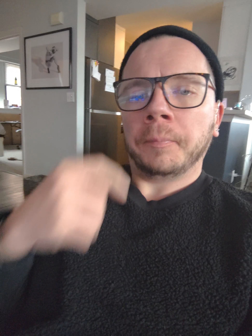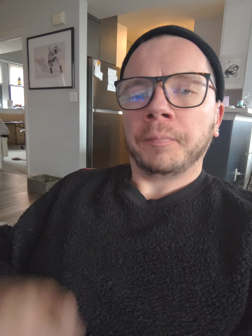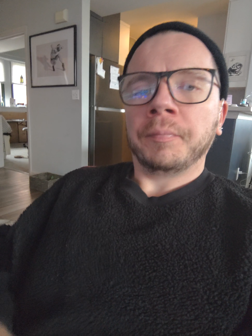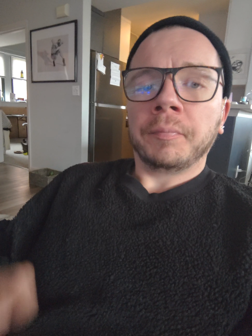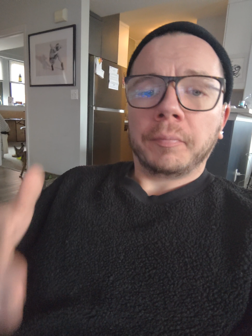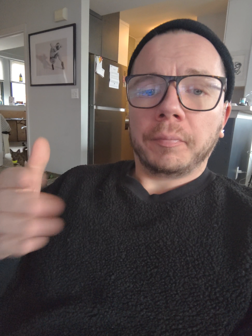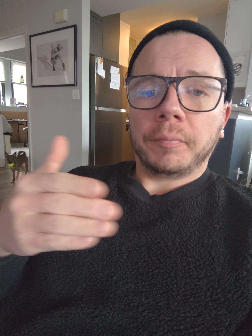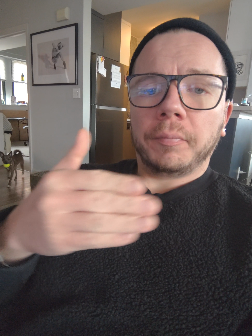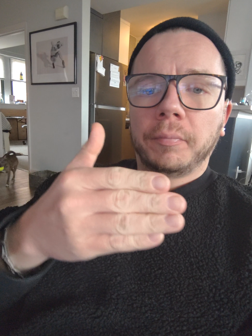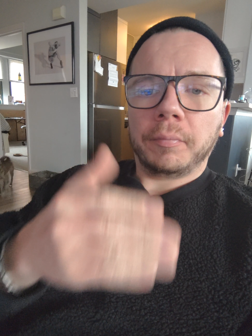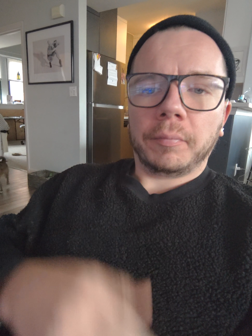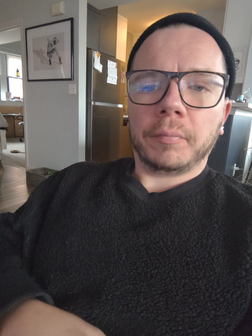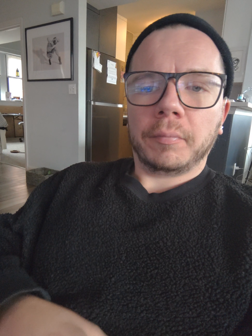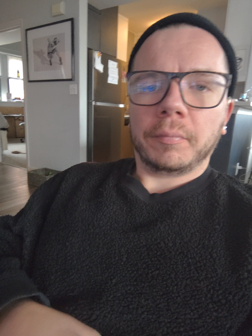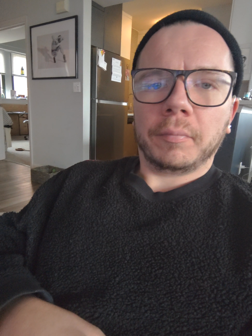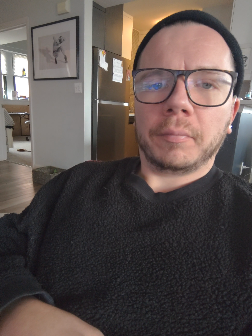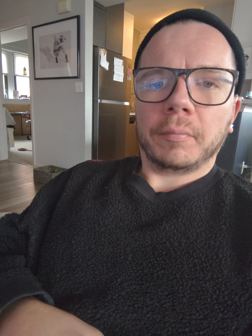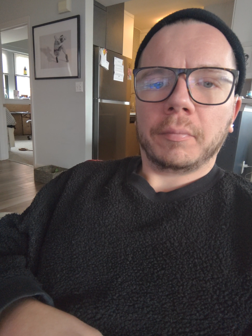fish